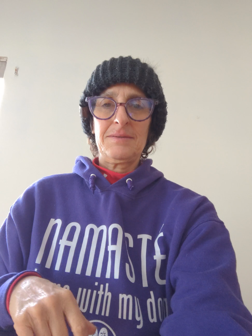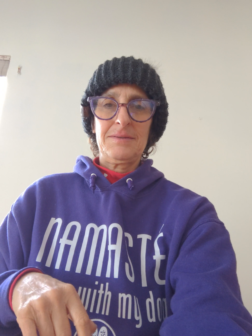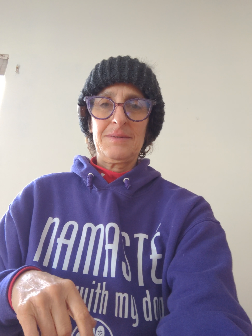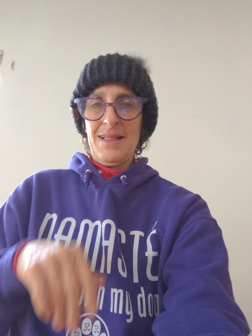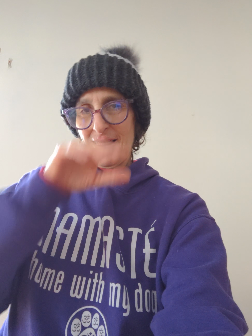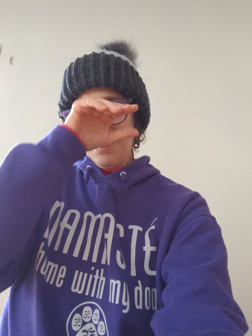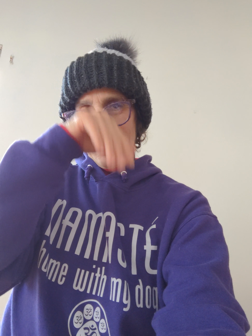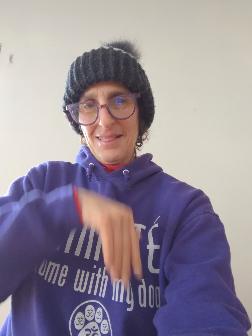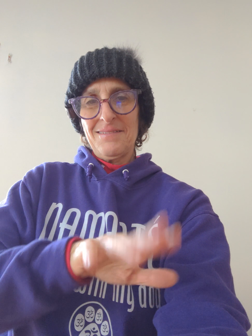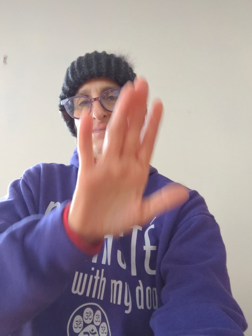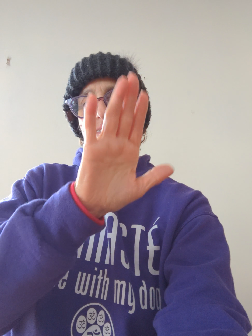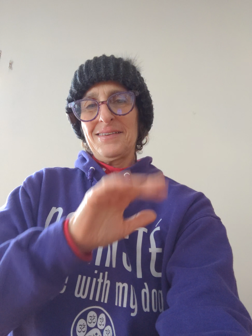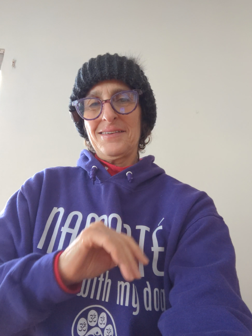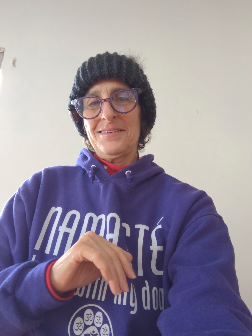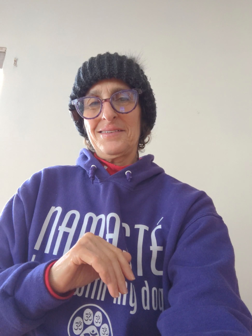elephant